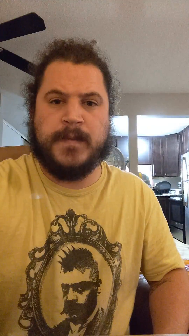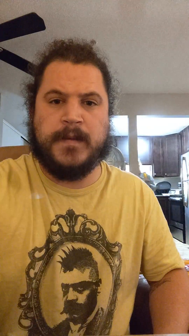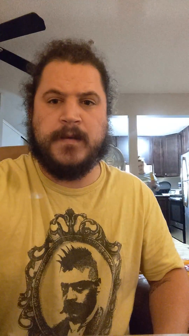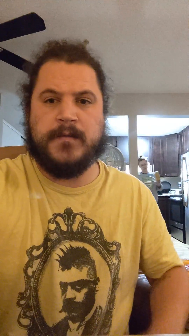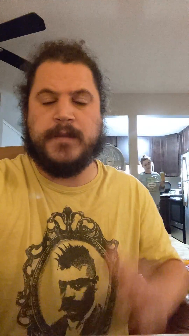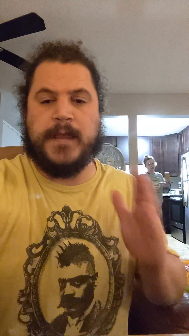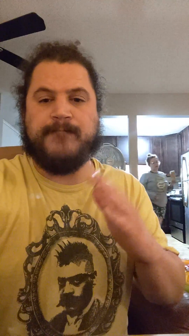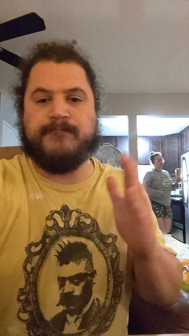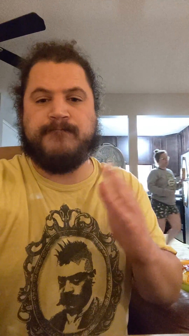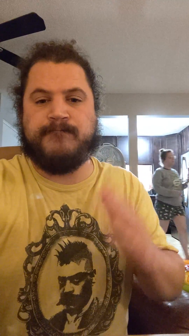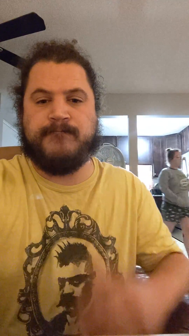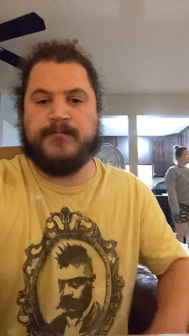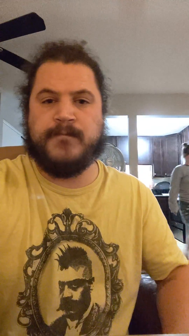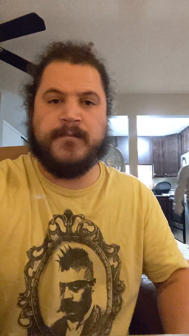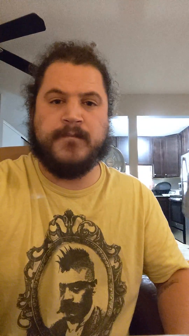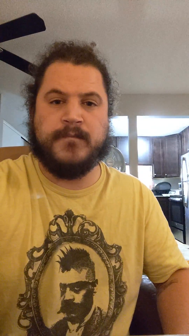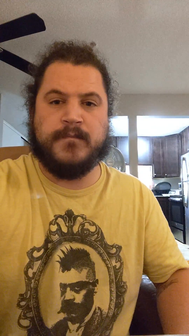clap